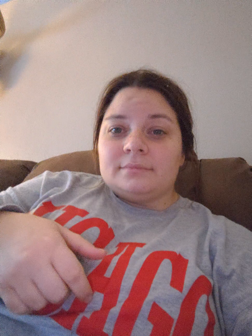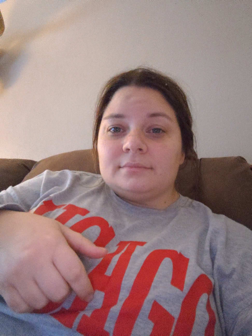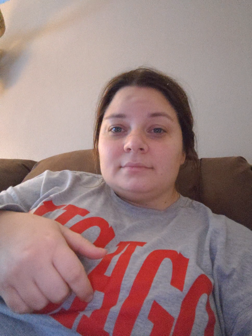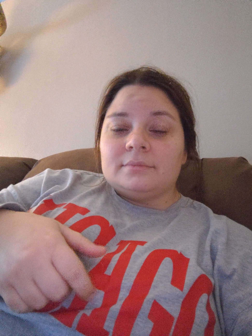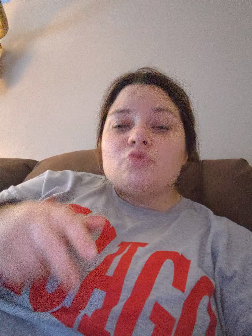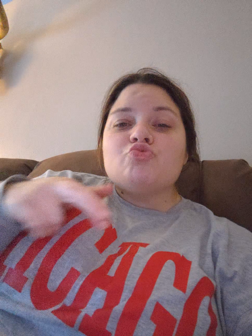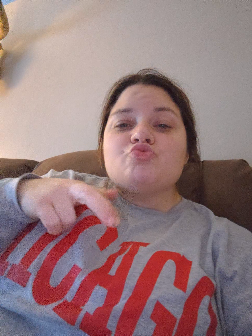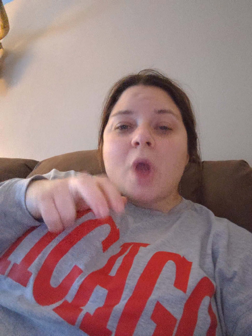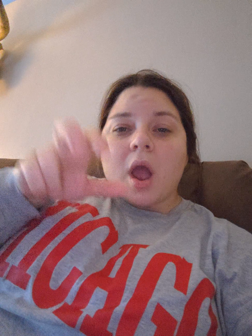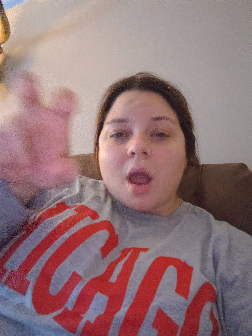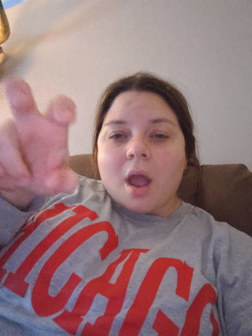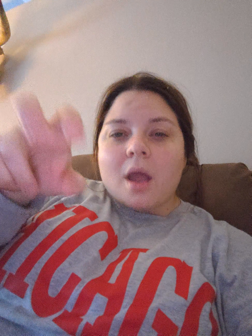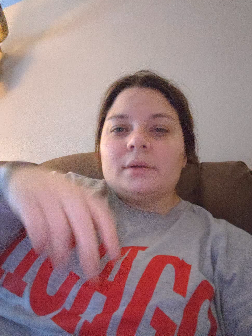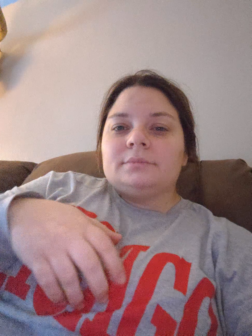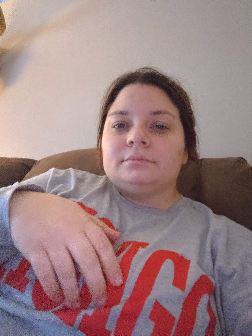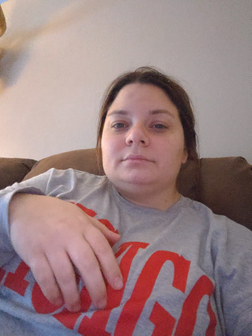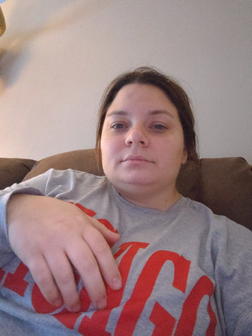ride